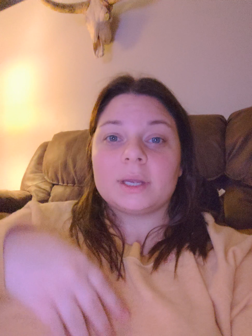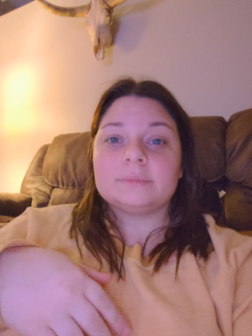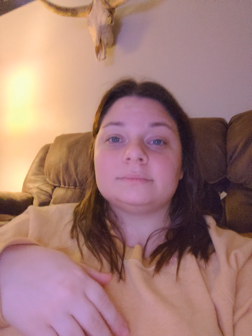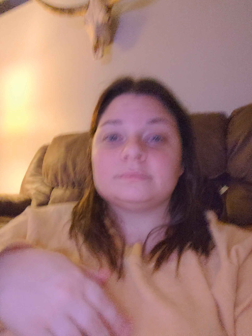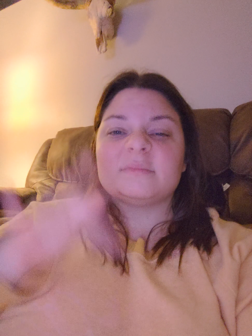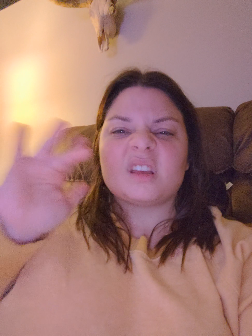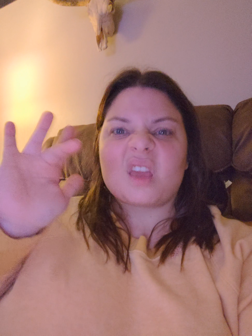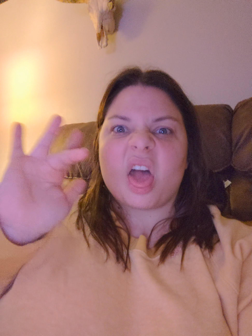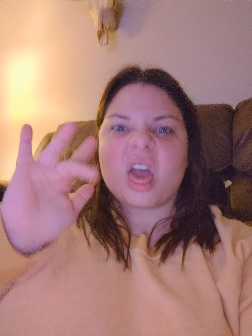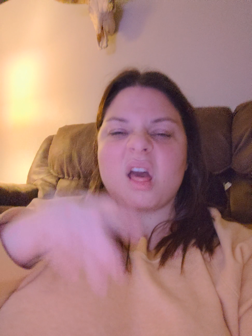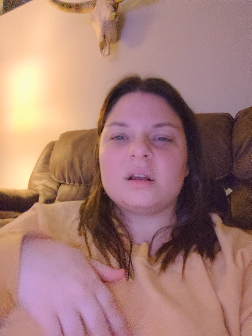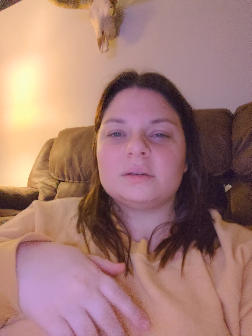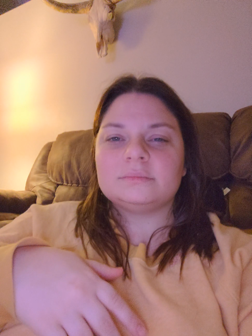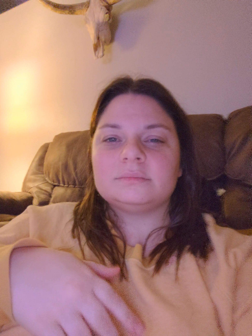yucky